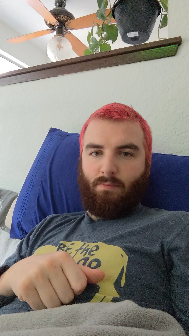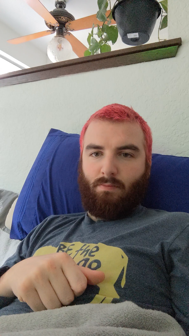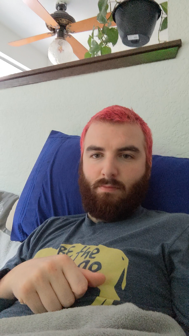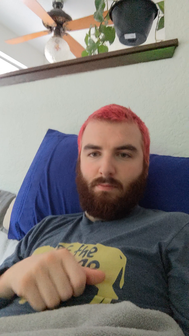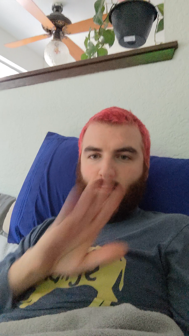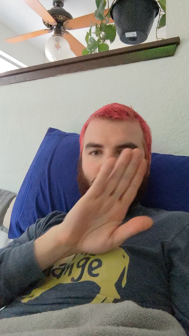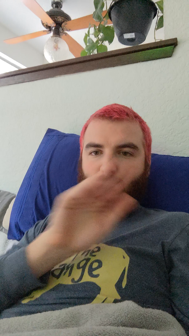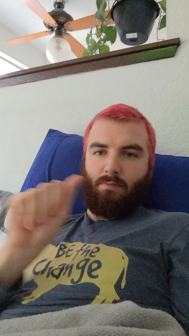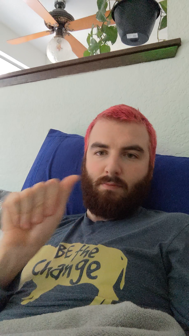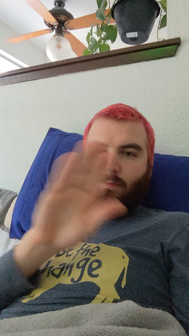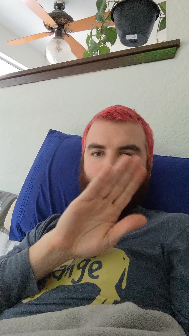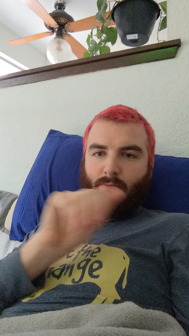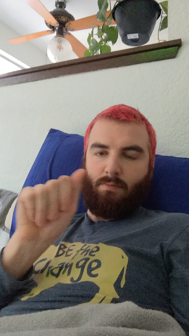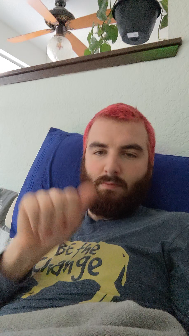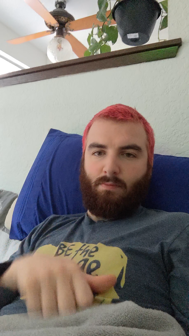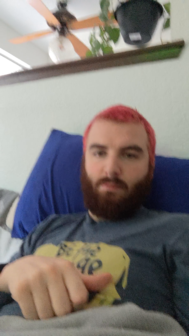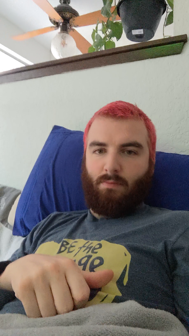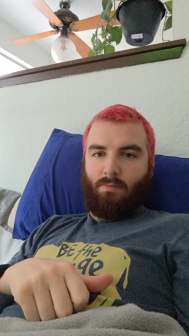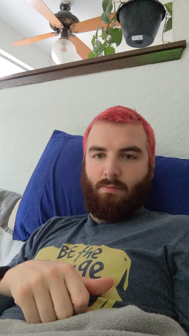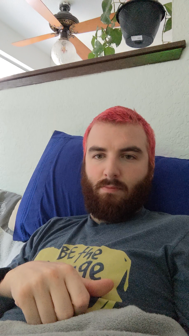baa baa